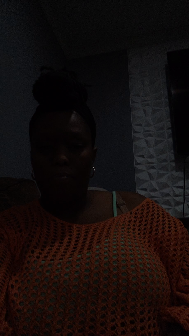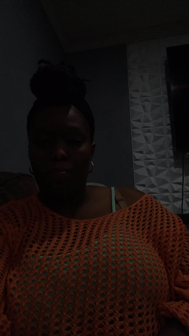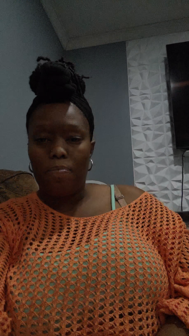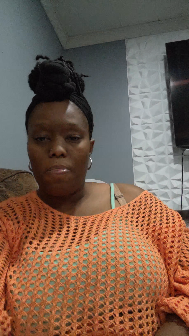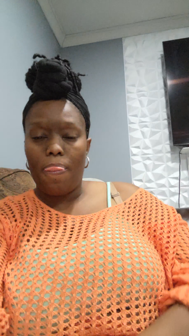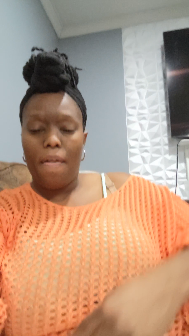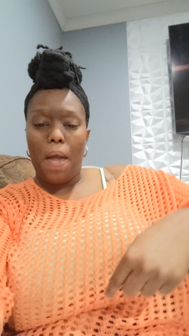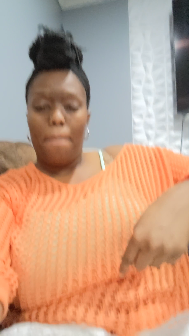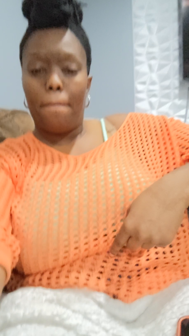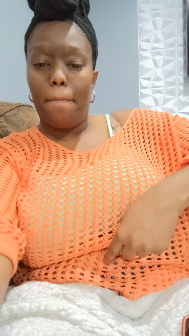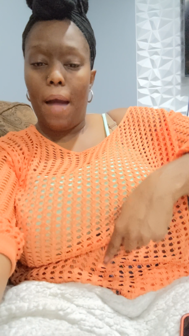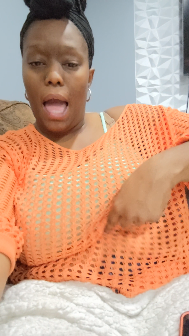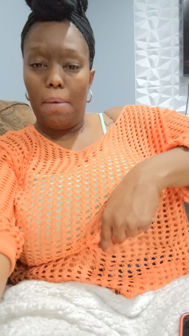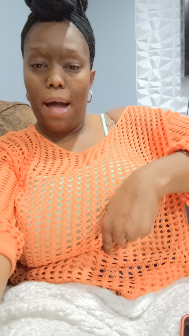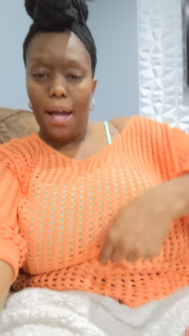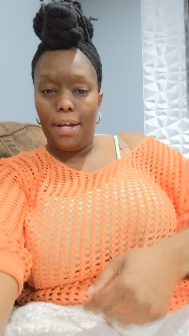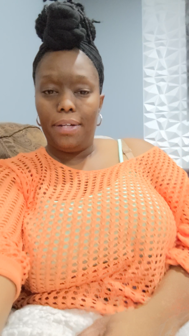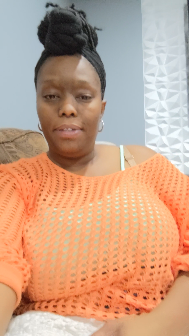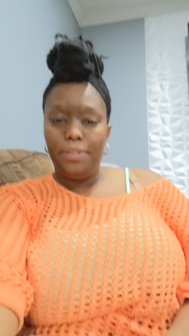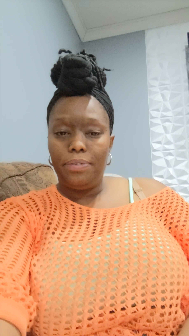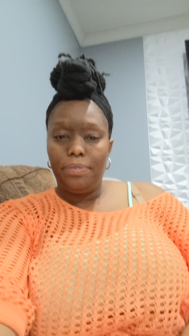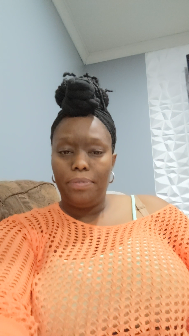belly button